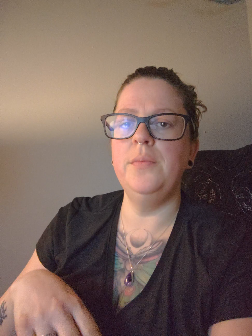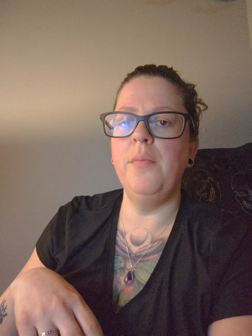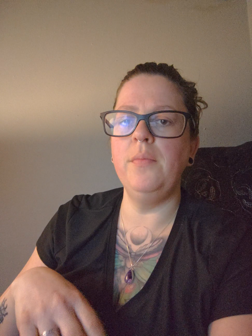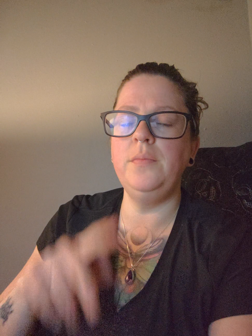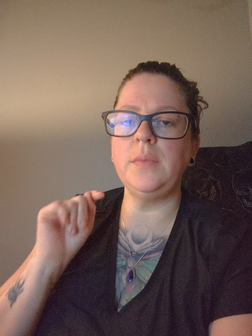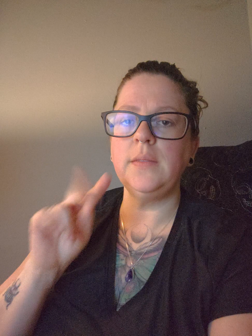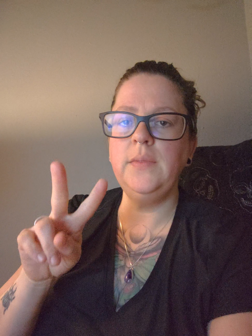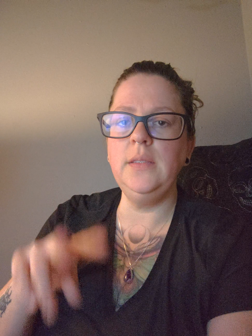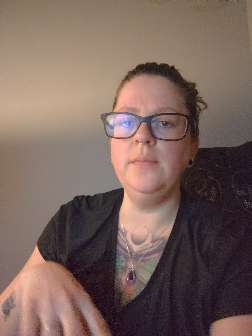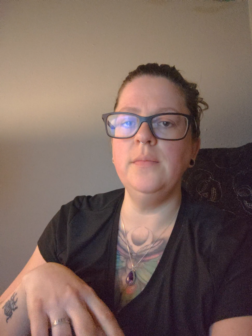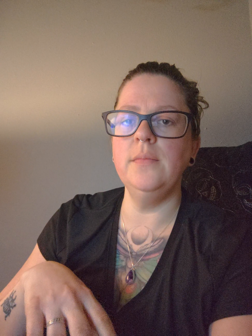TV